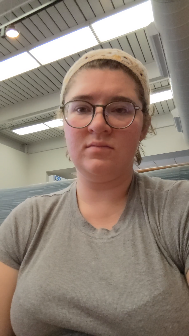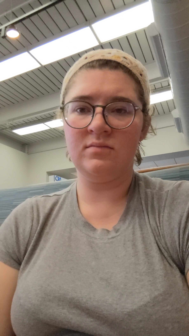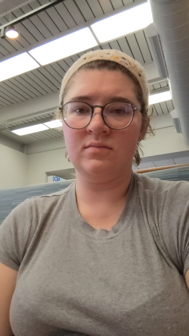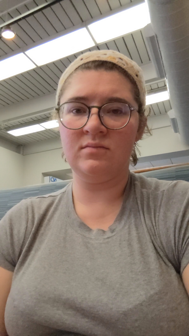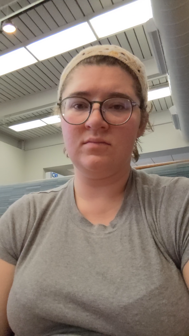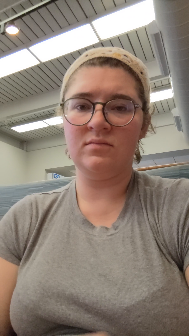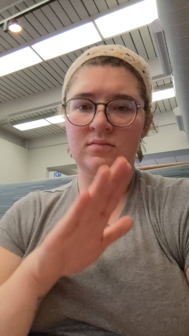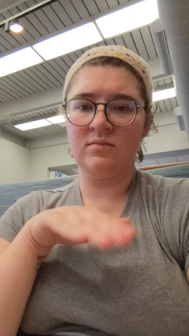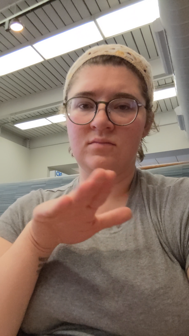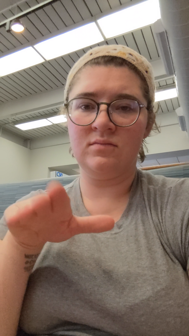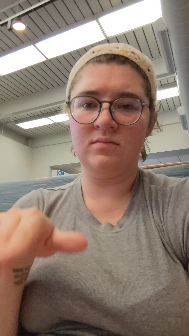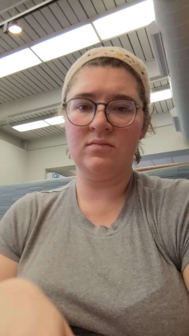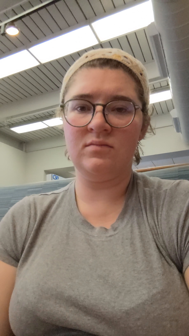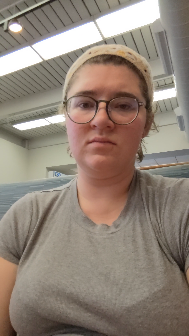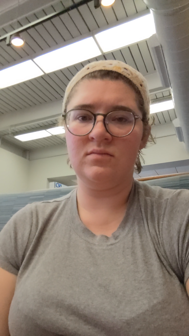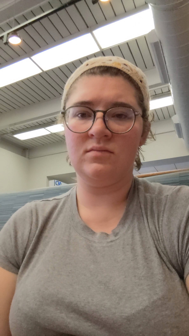children